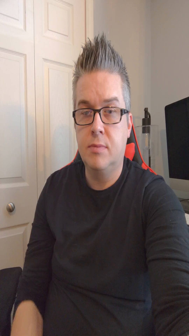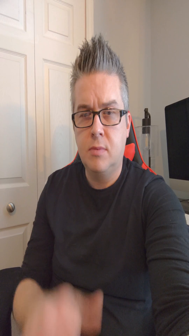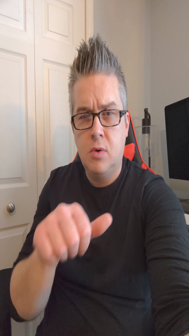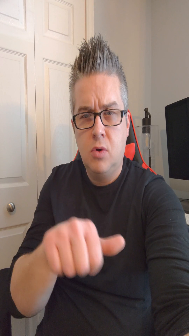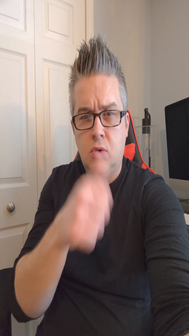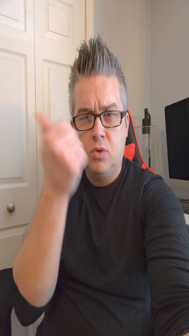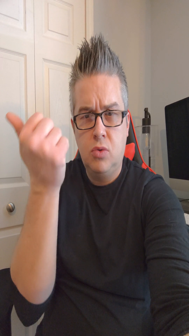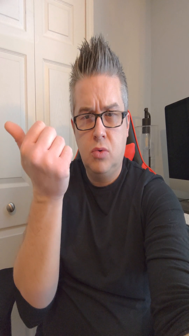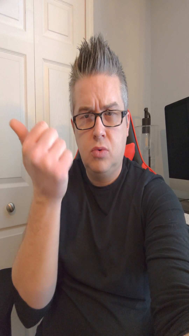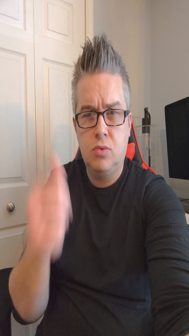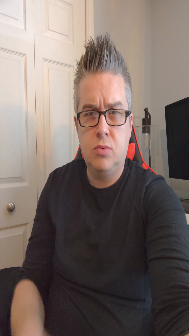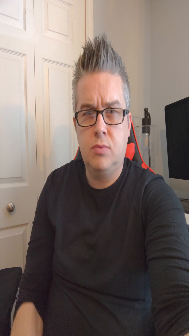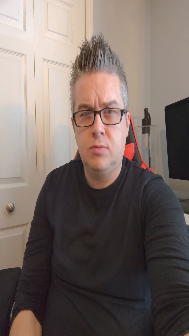another